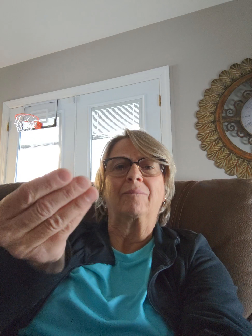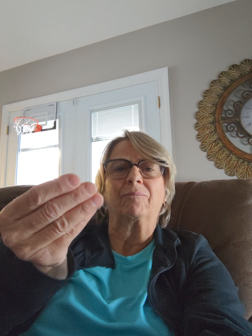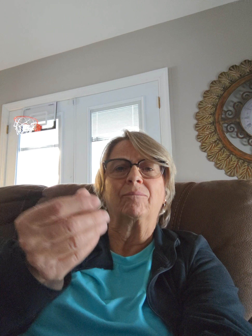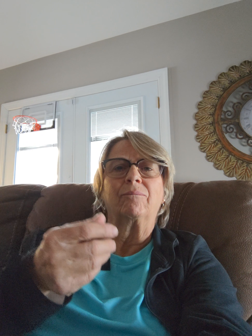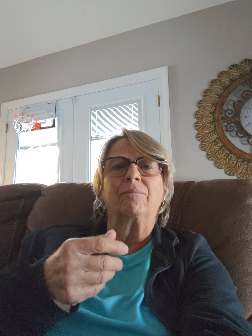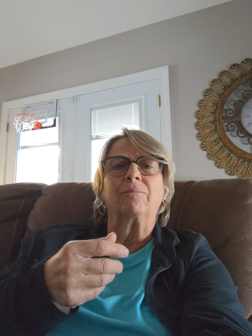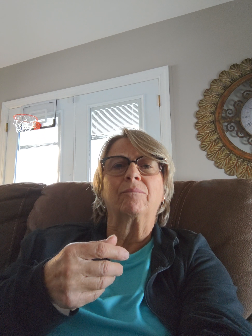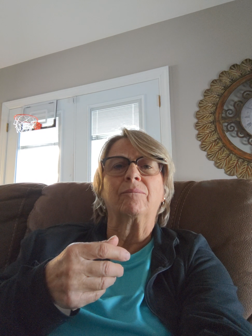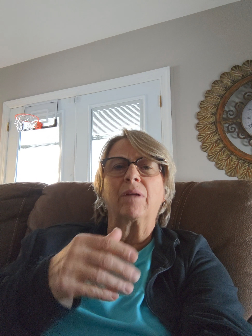give